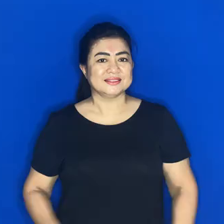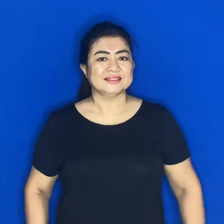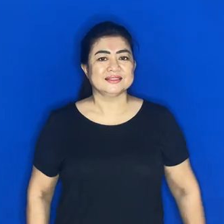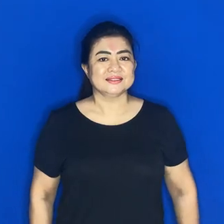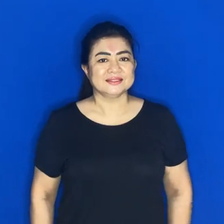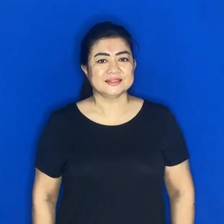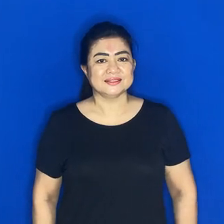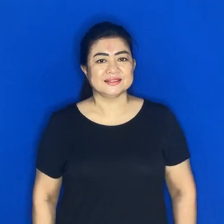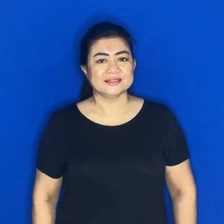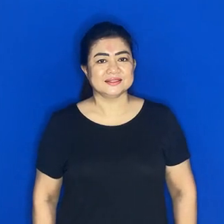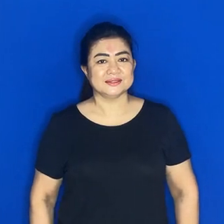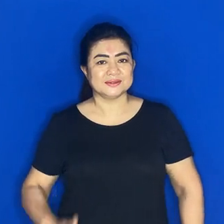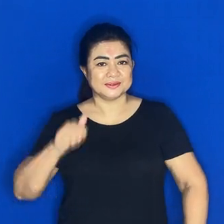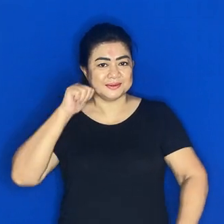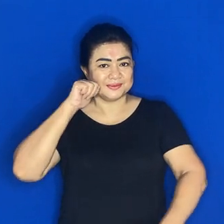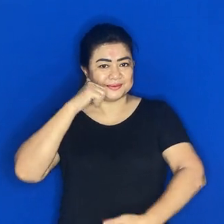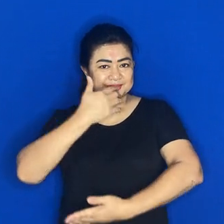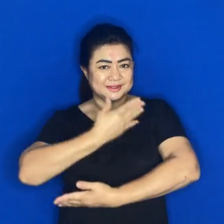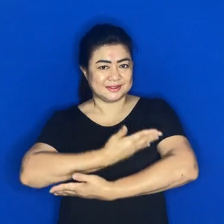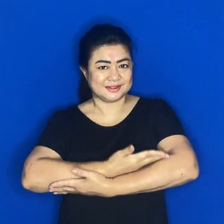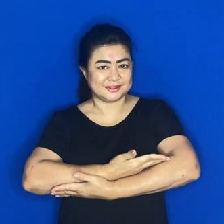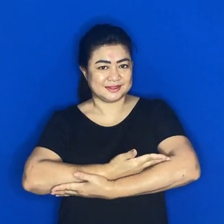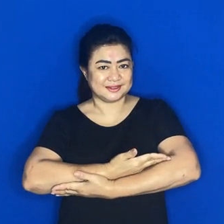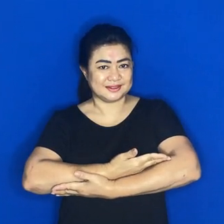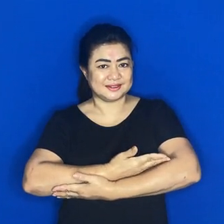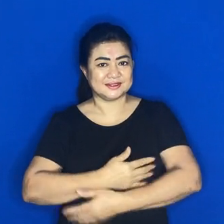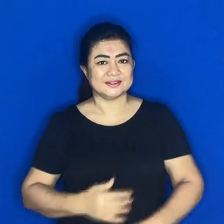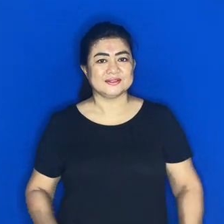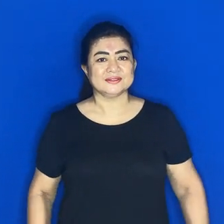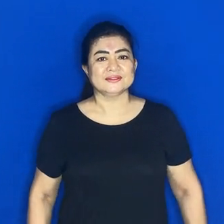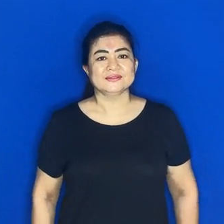daughter